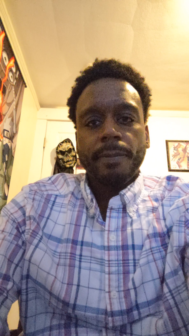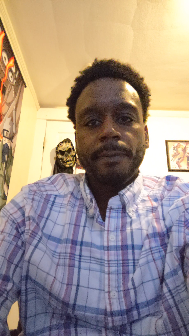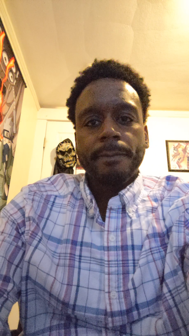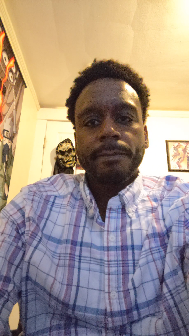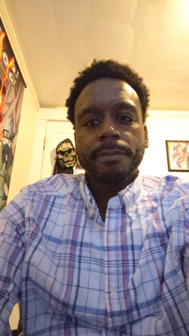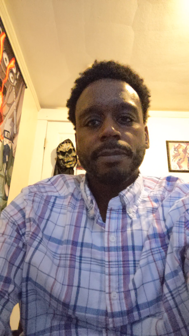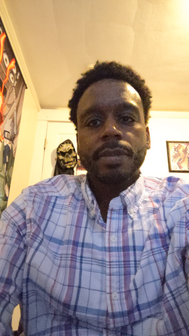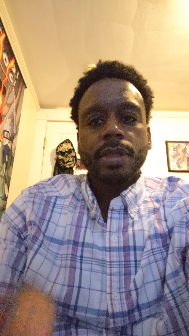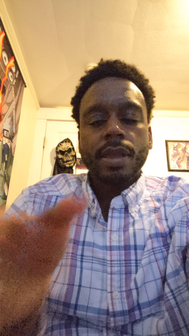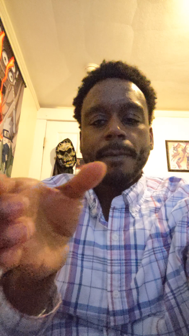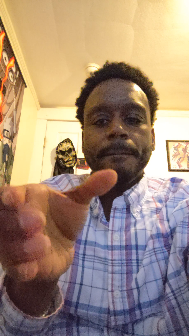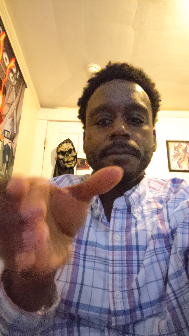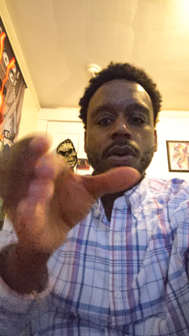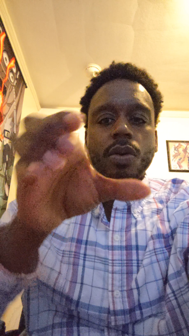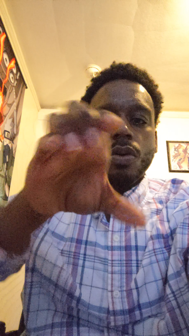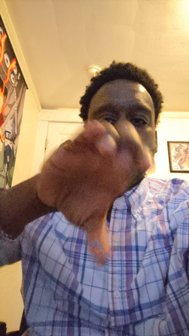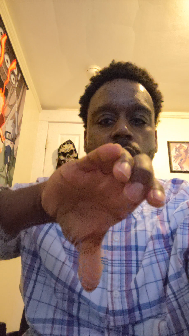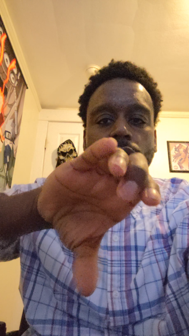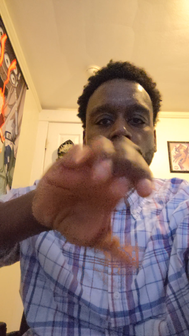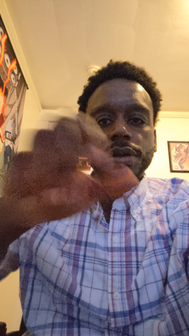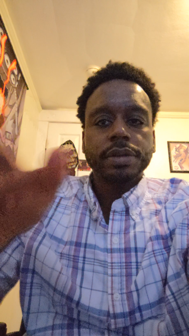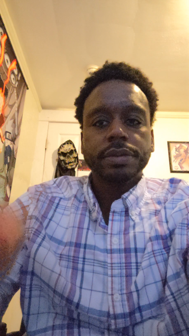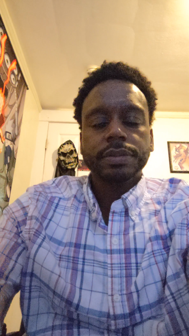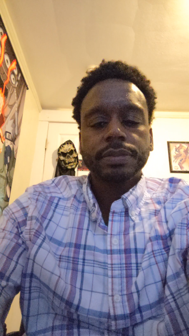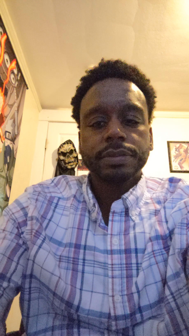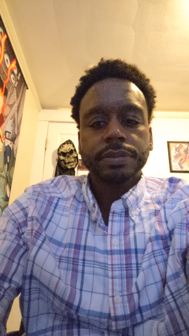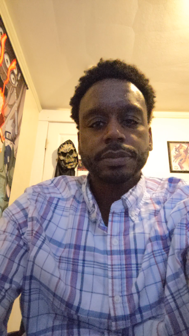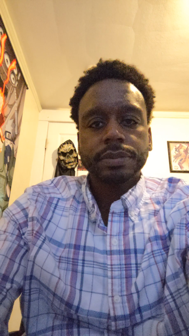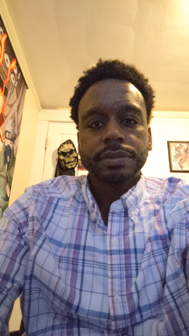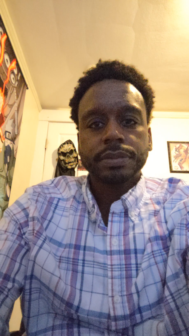pour